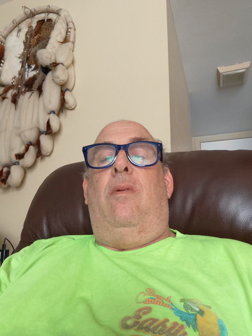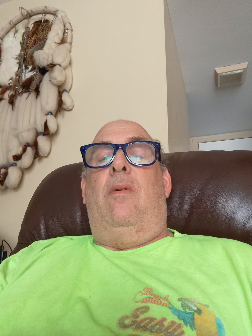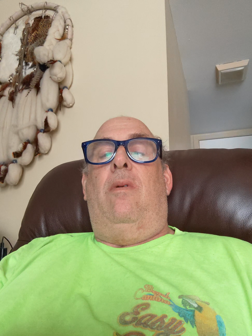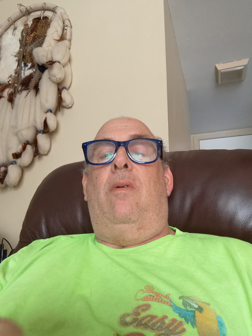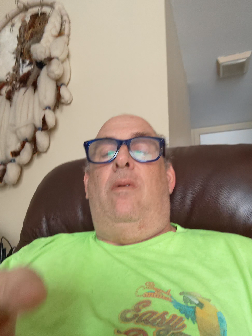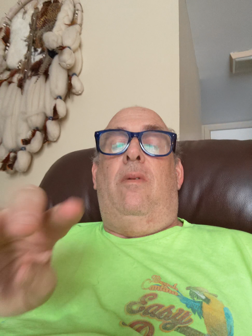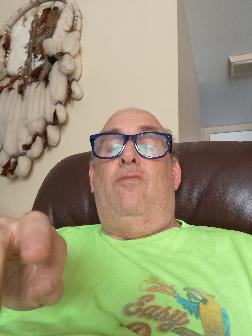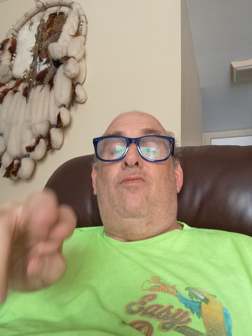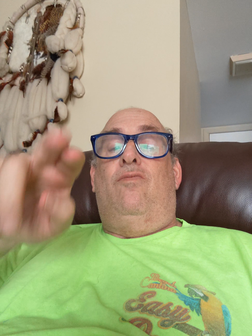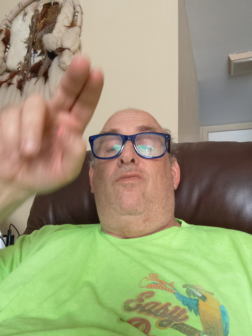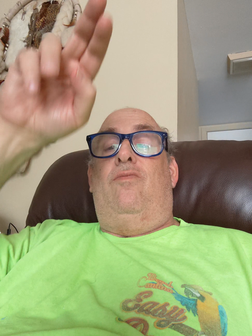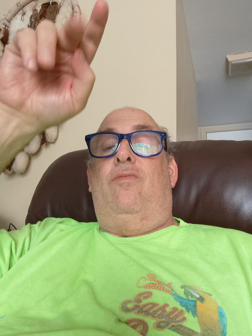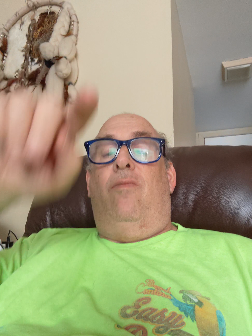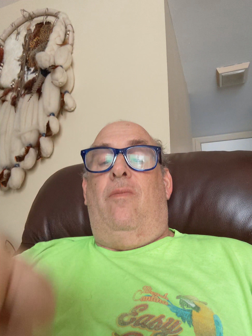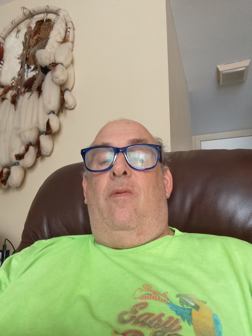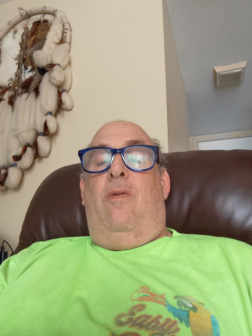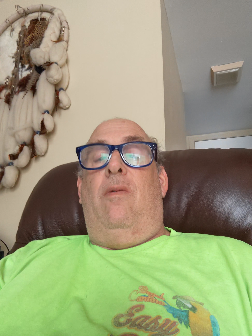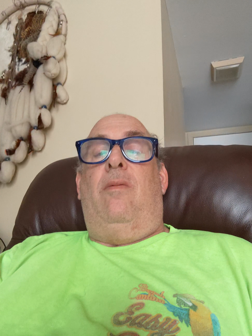stairs